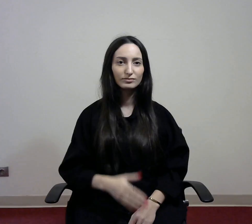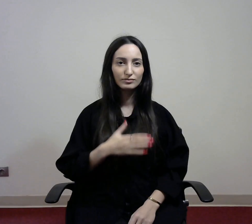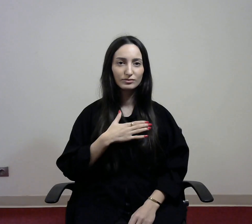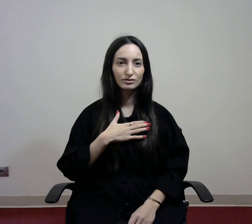mənim